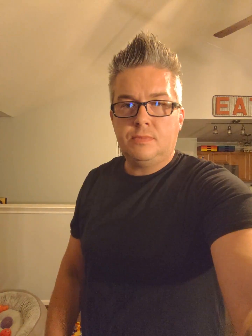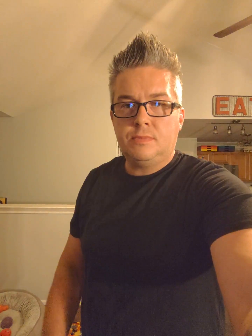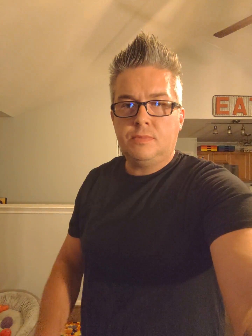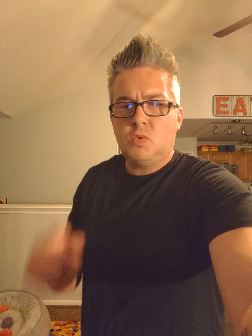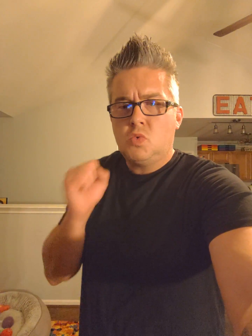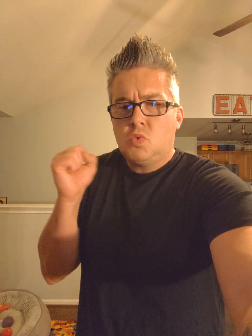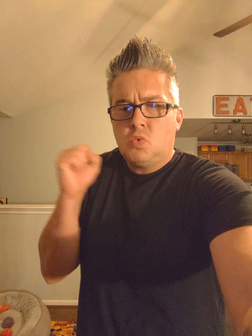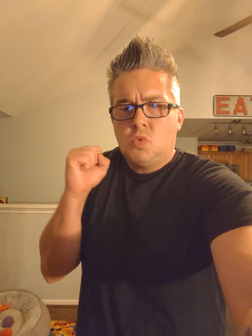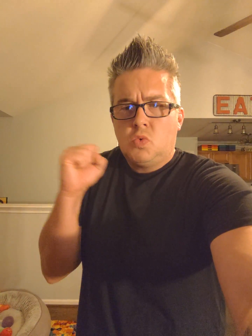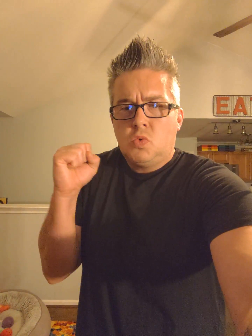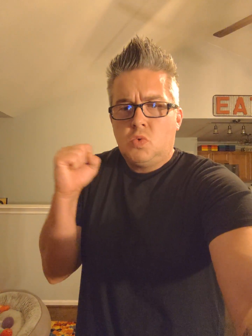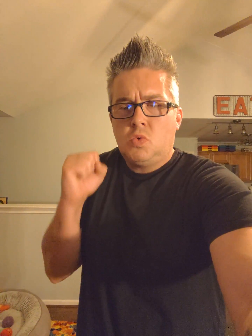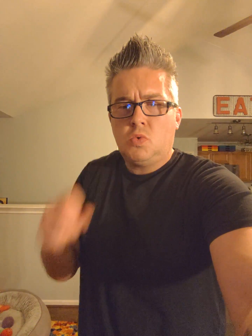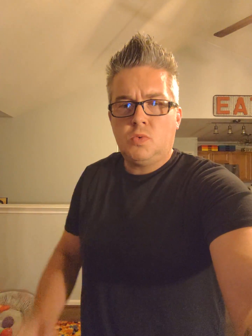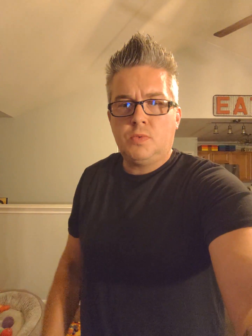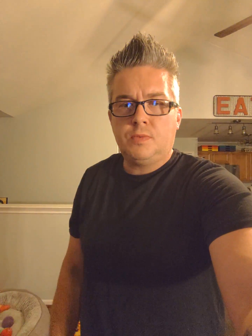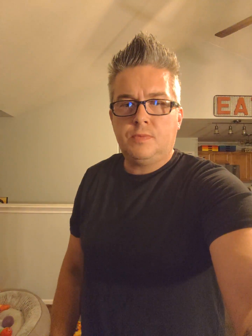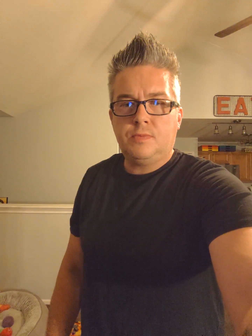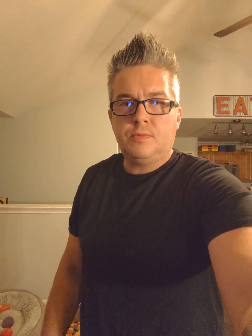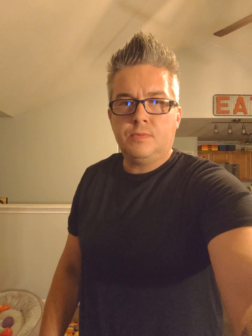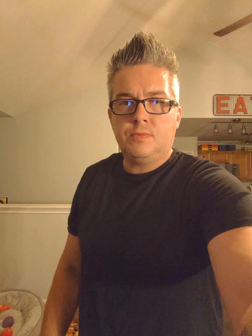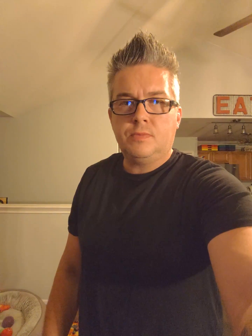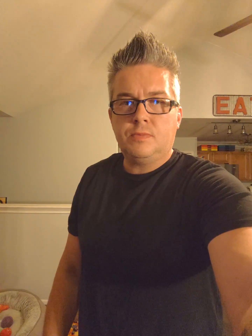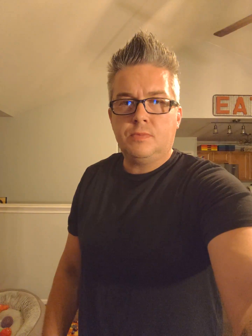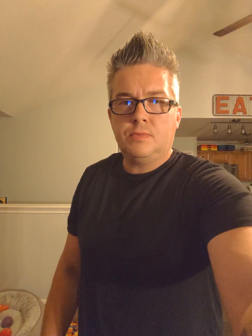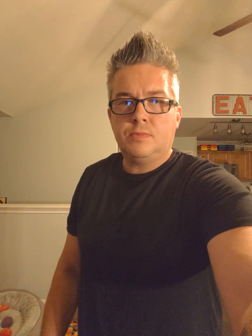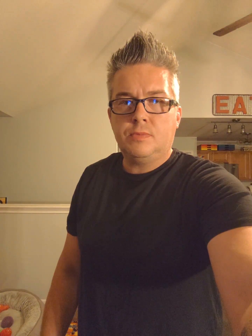cold